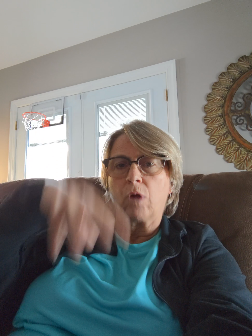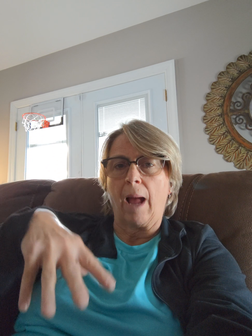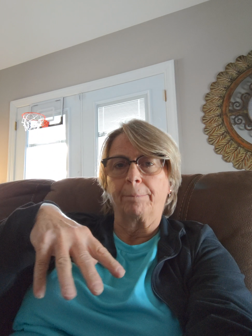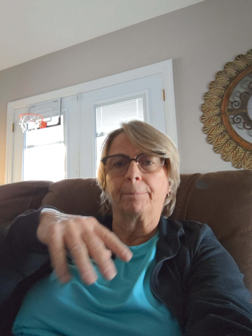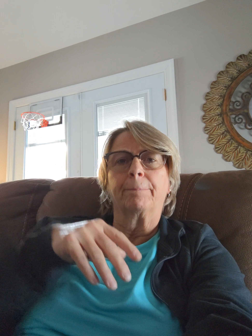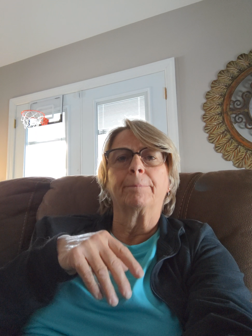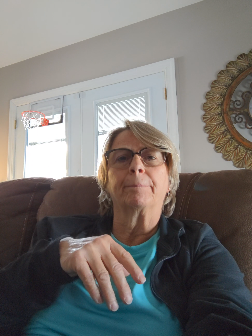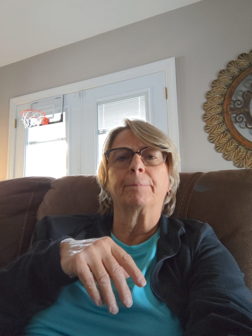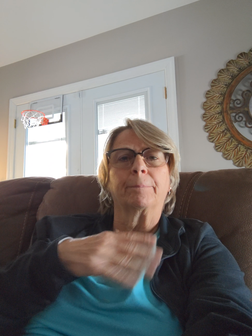drop